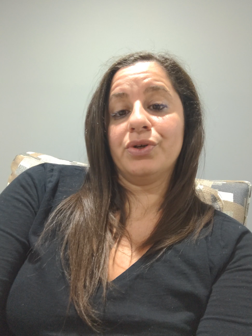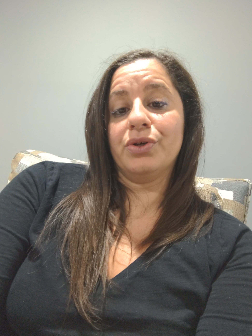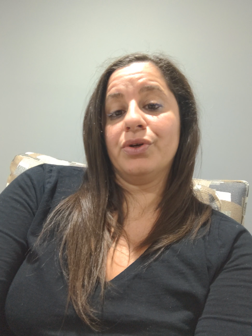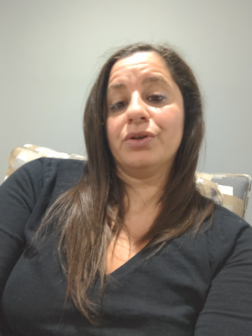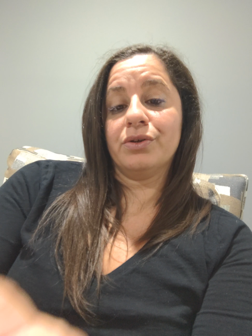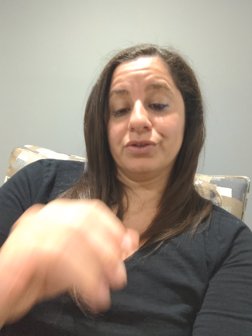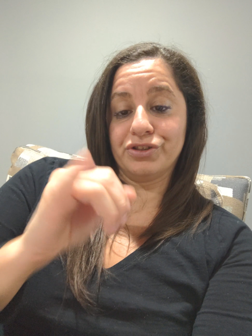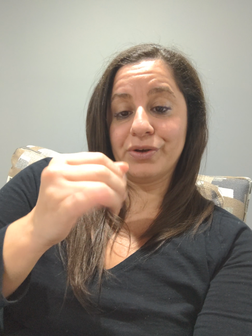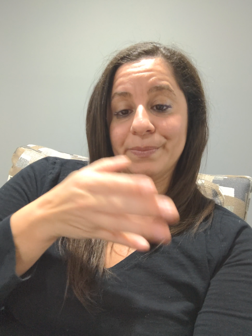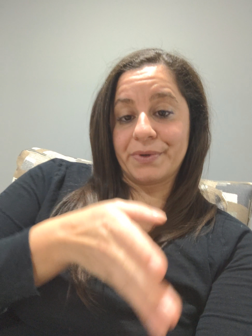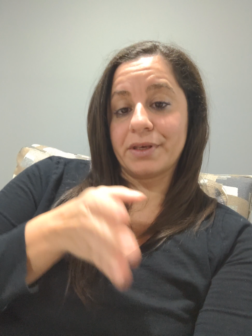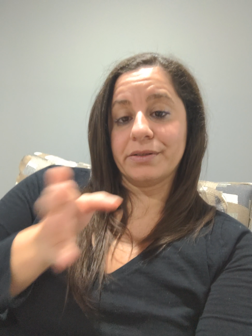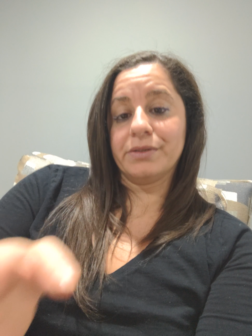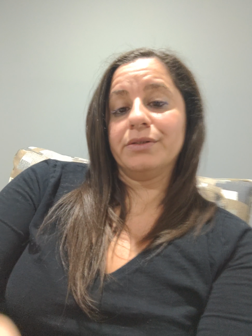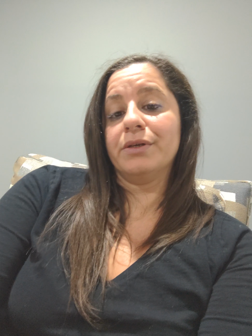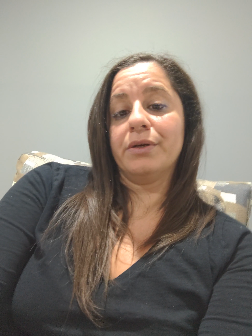jeans